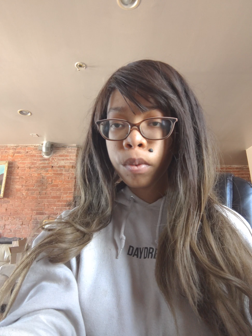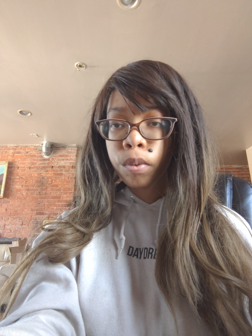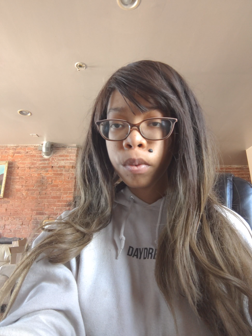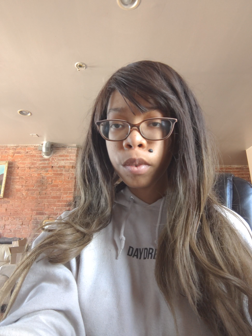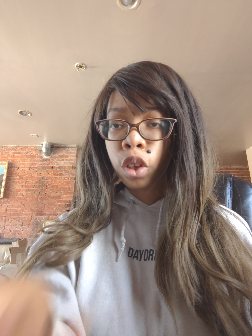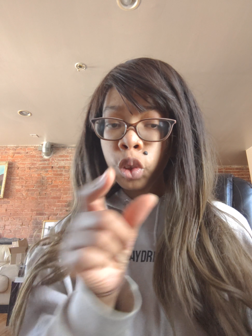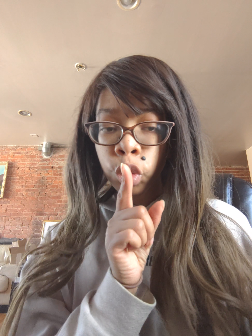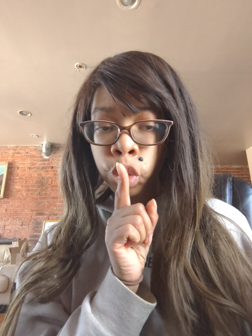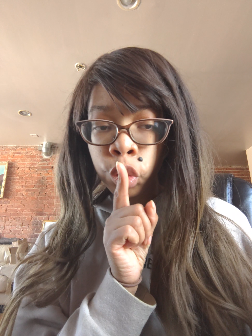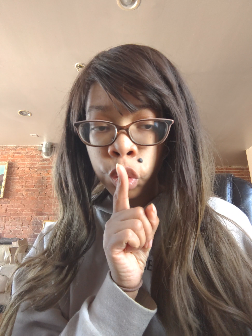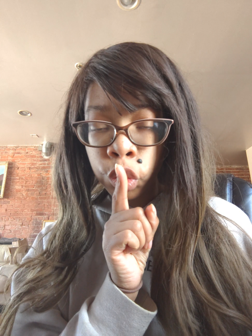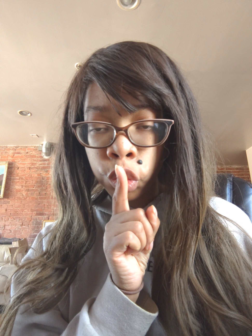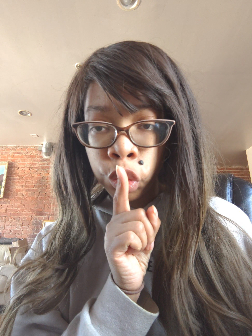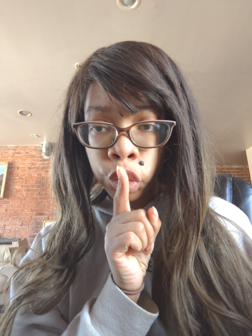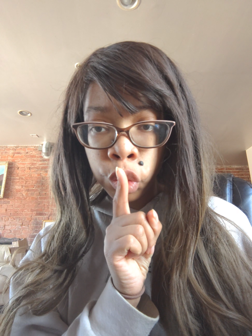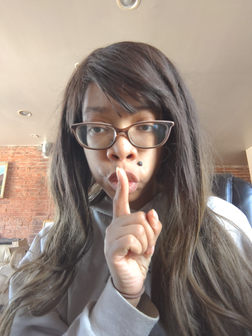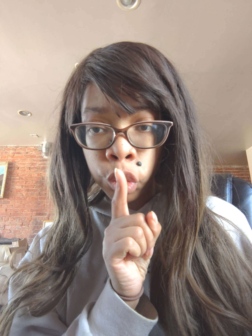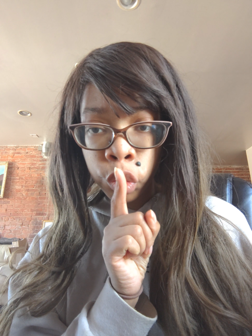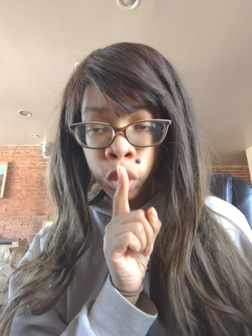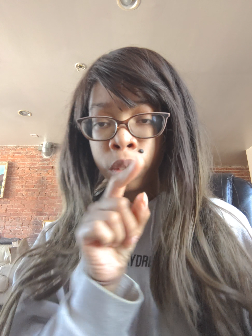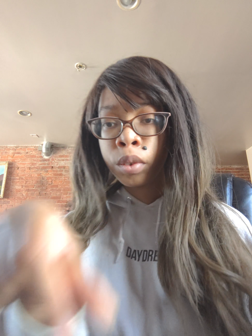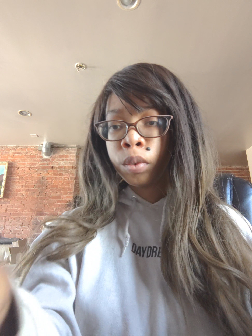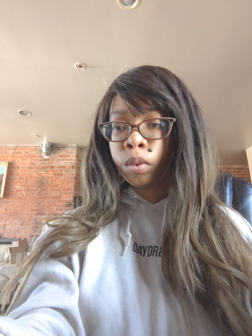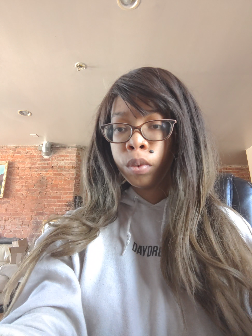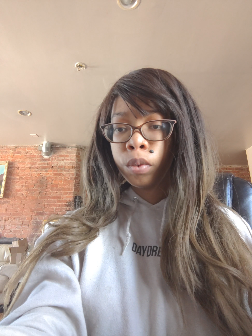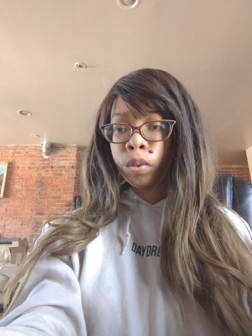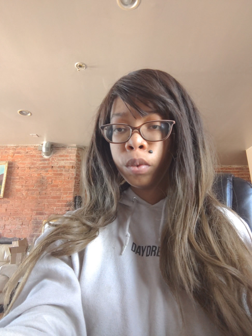shhh